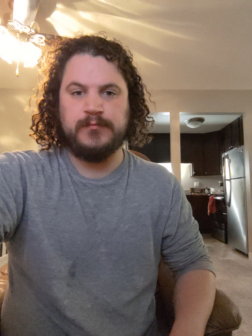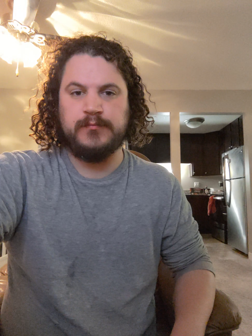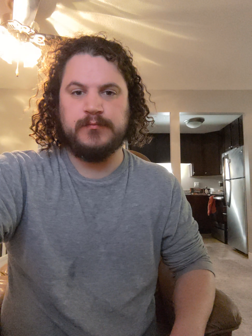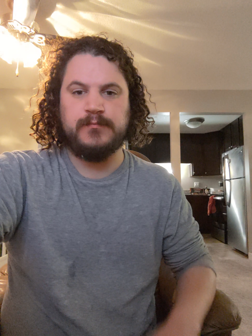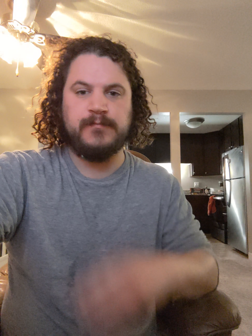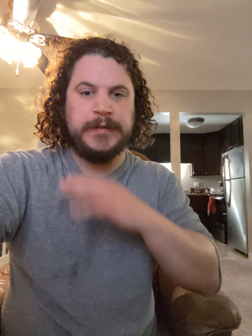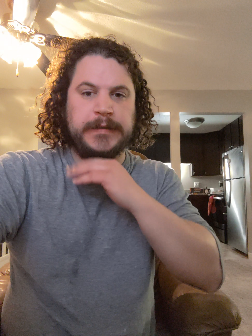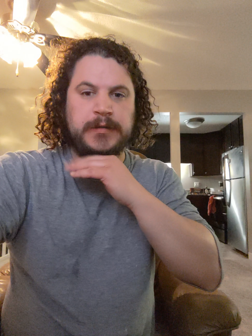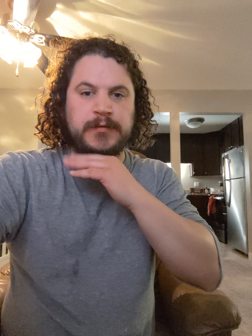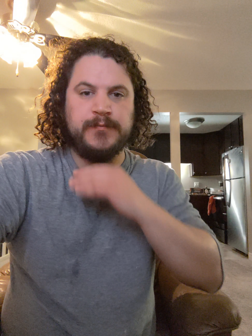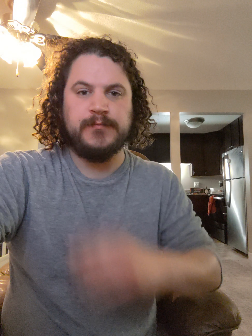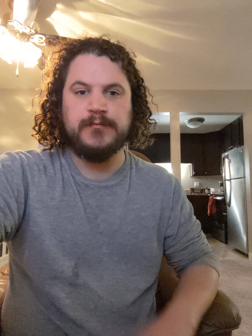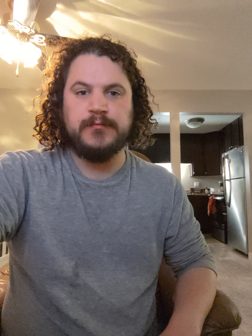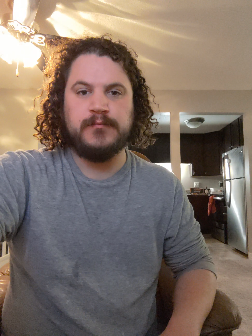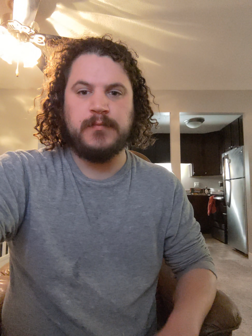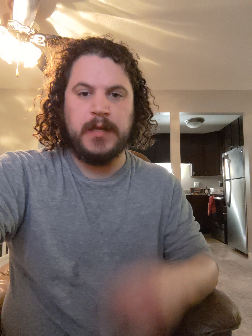pig